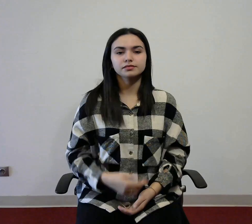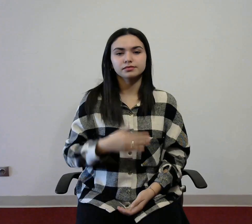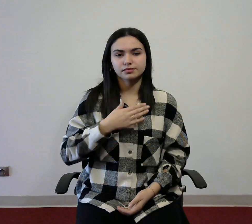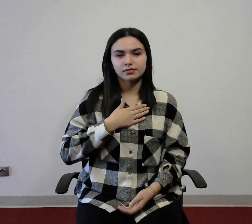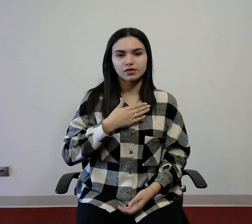mən